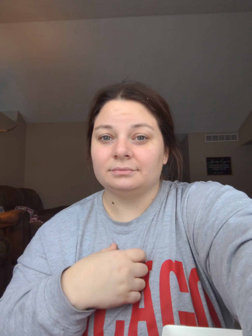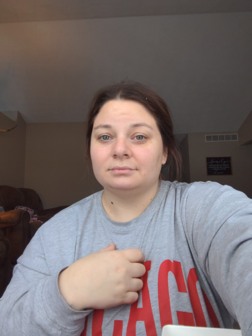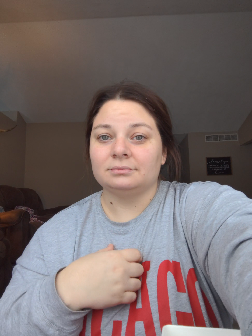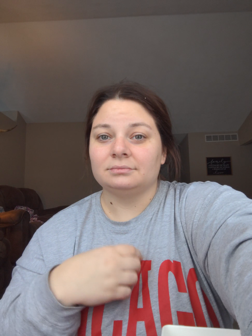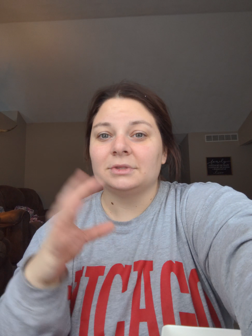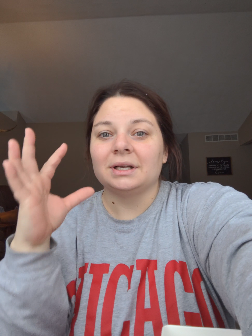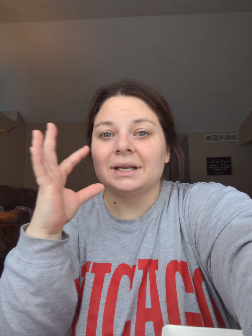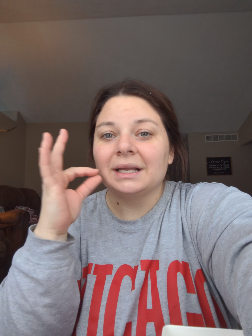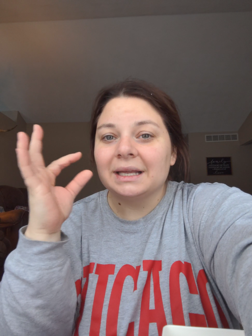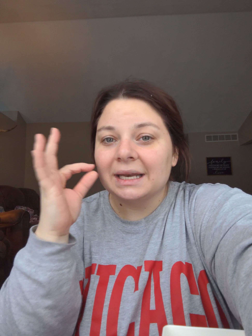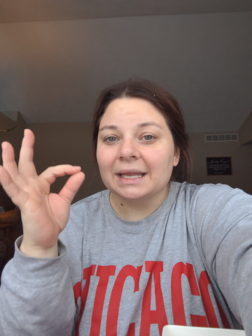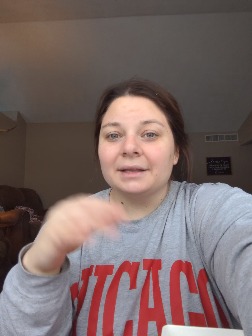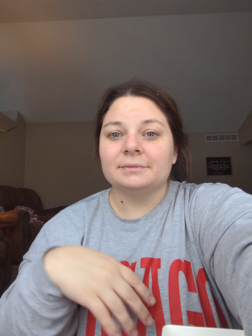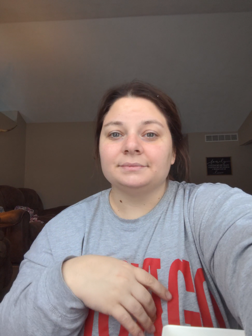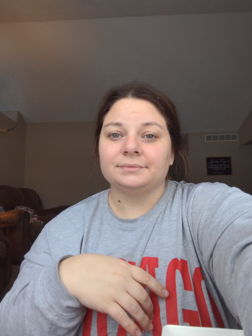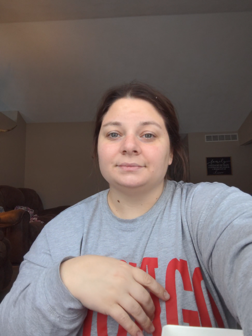kitty